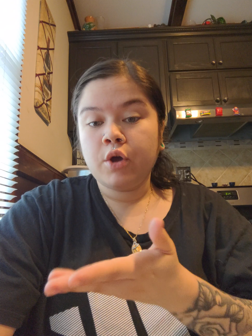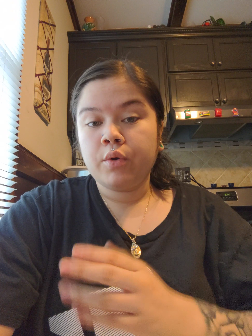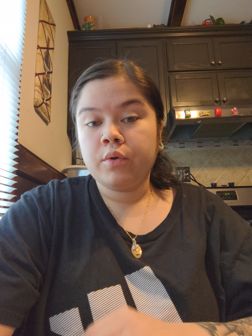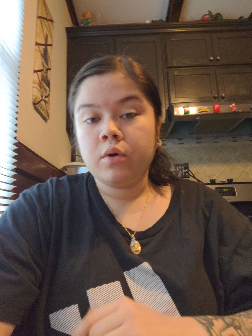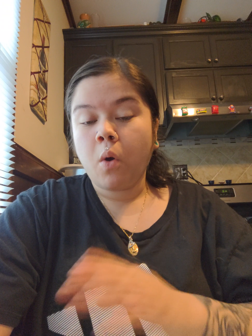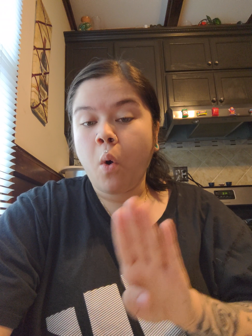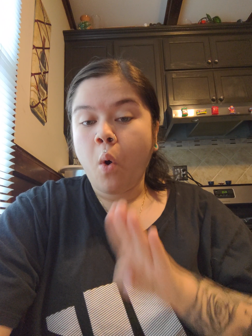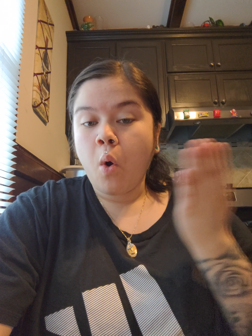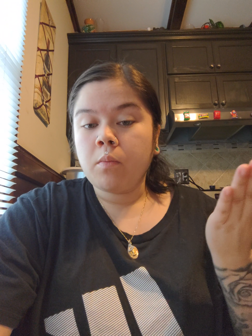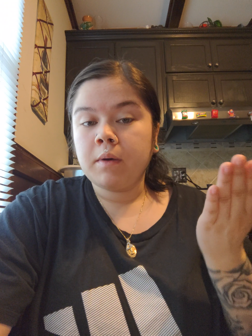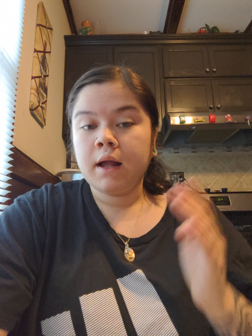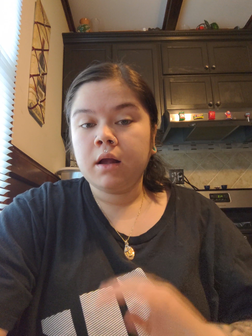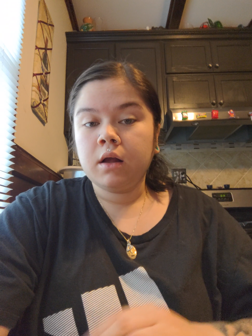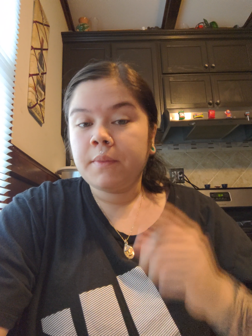open